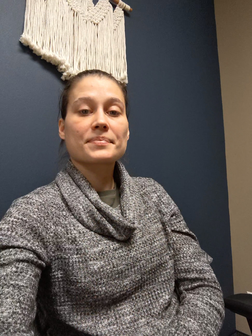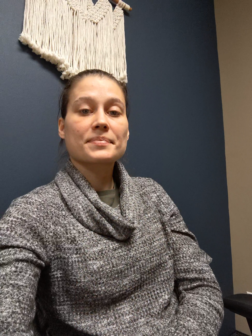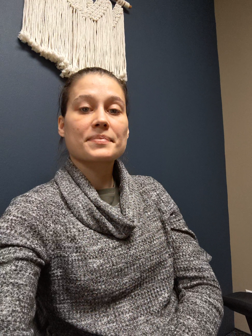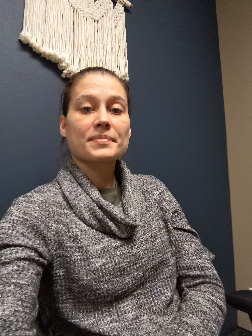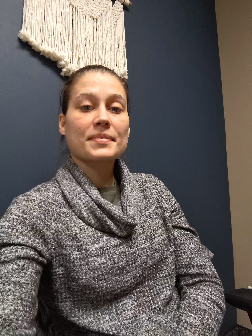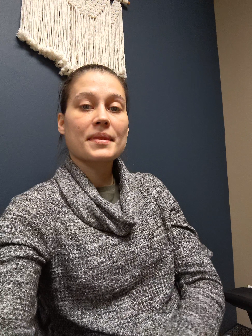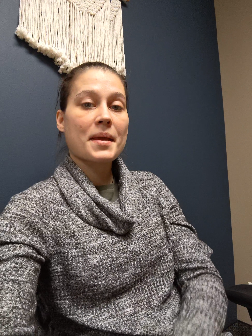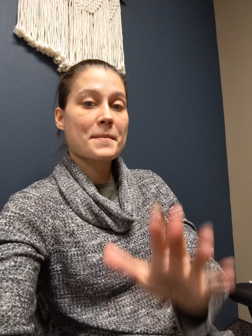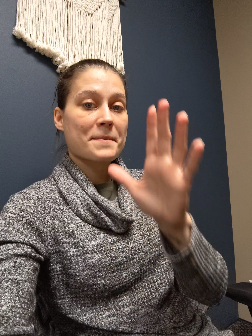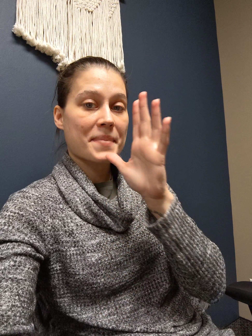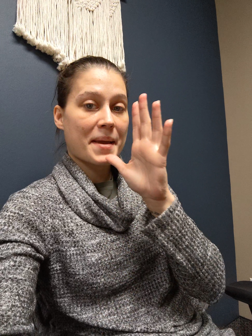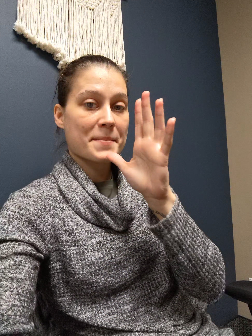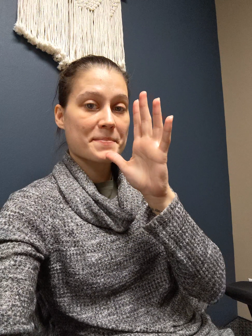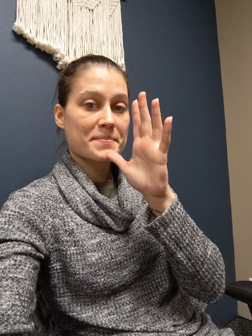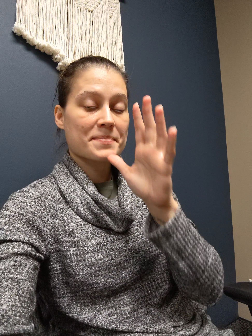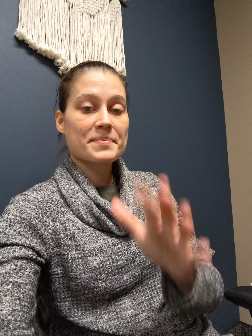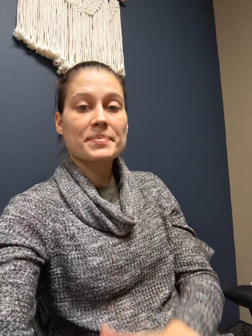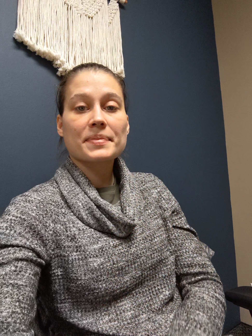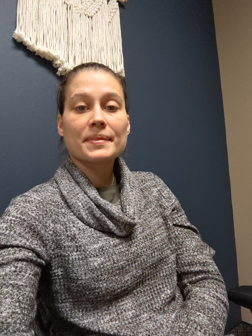mom